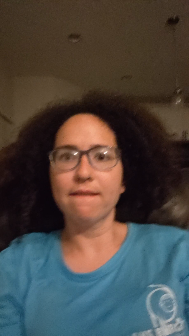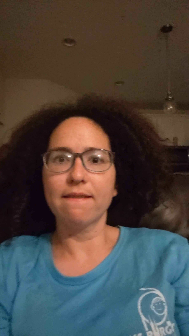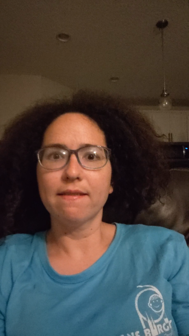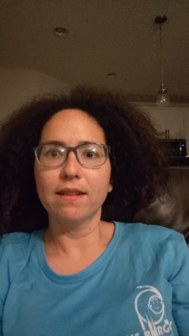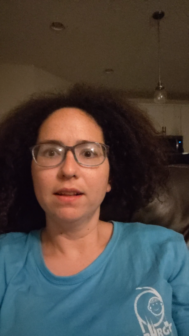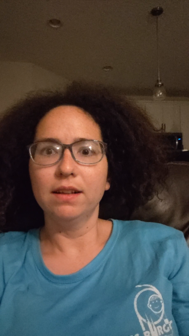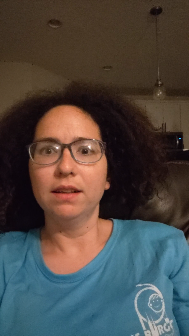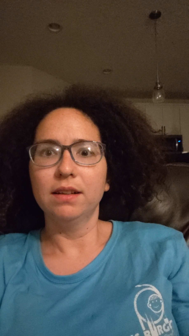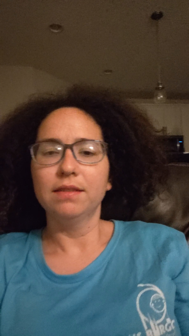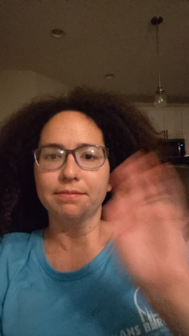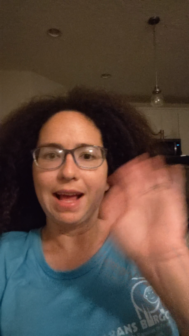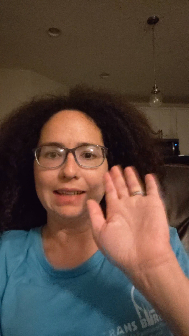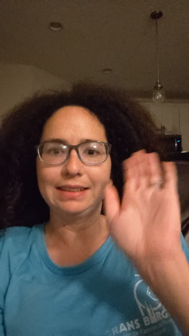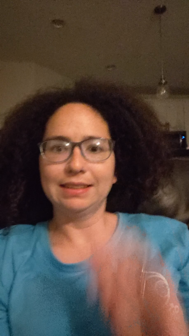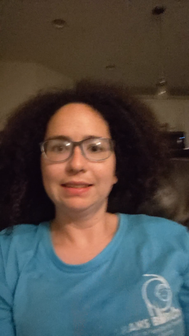hi